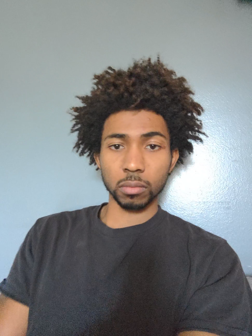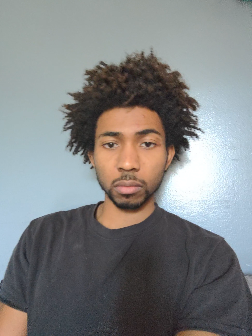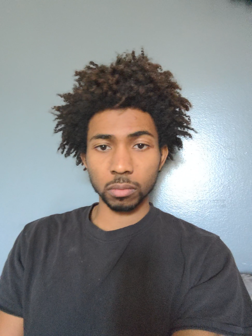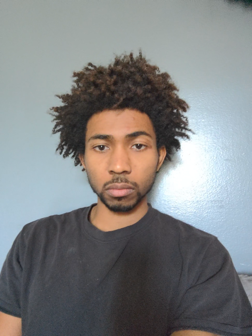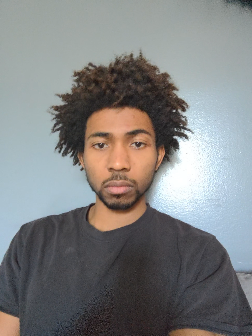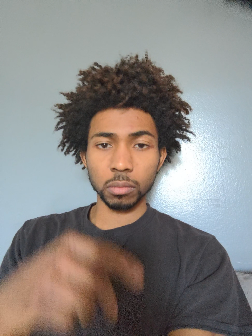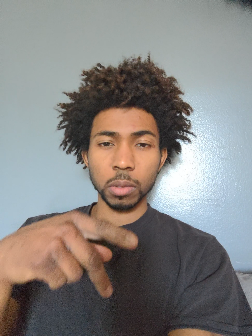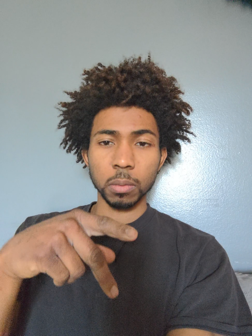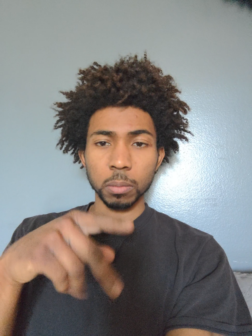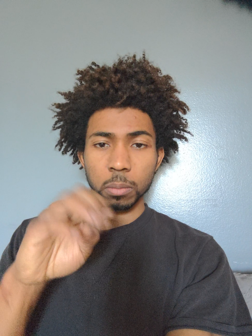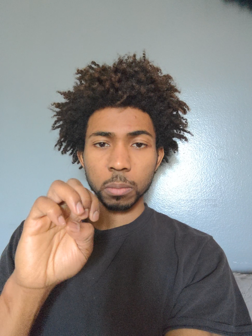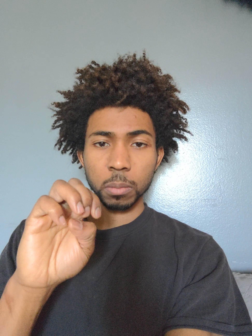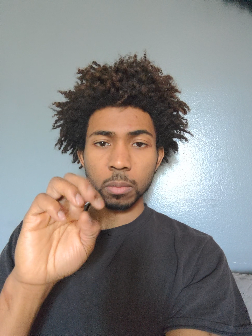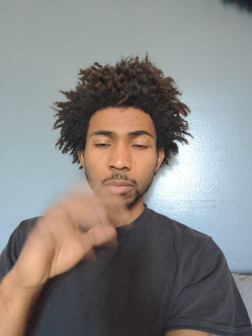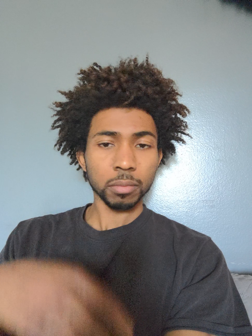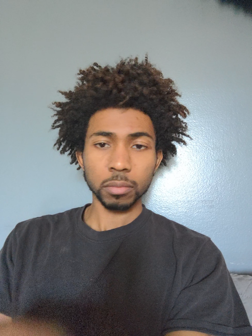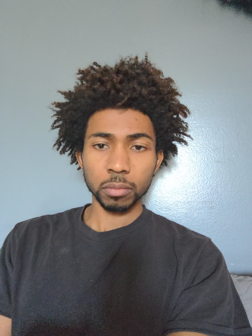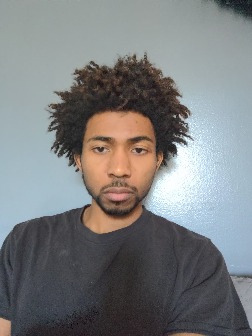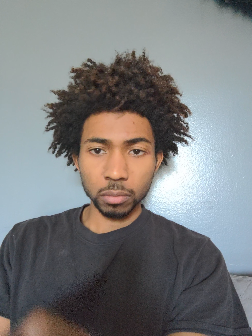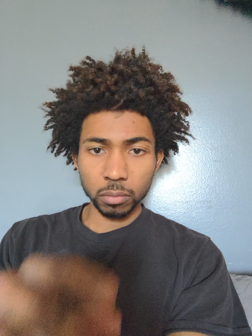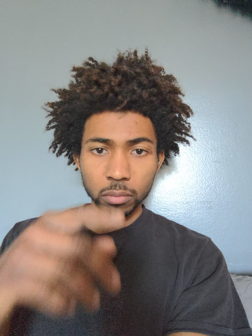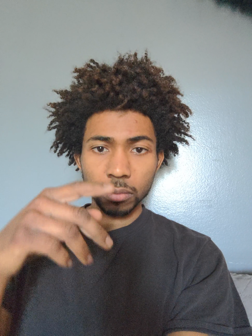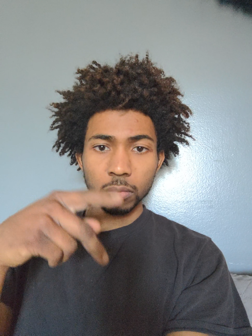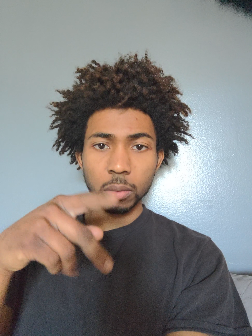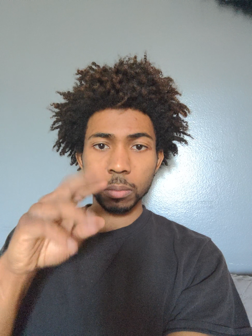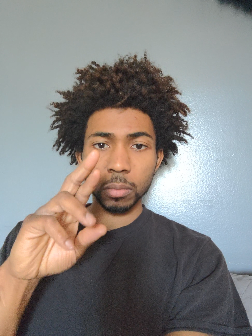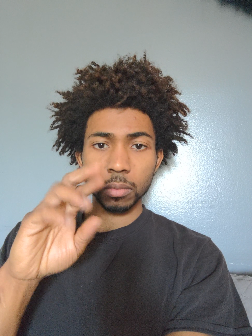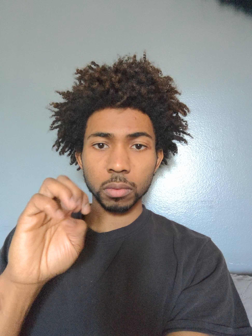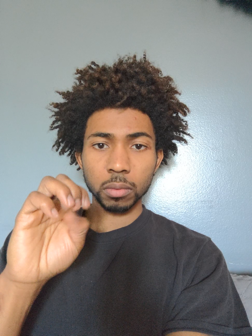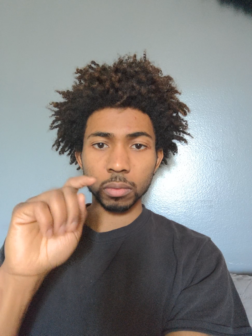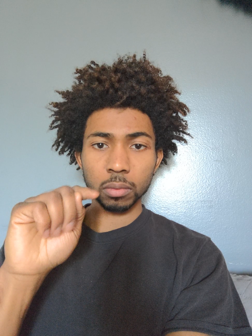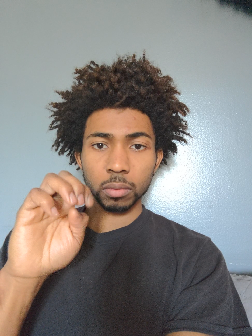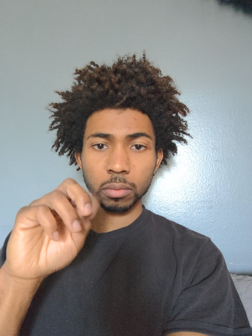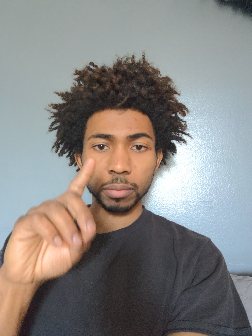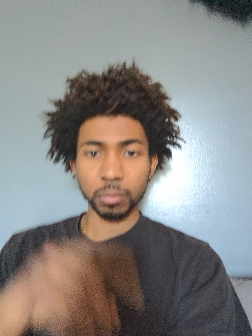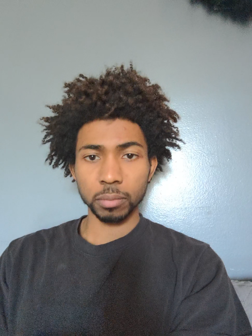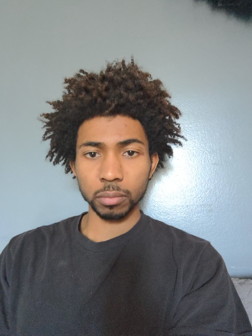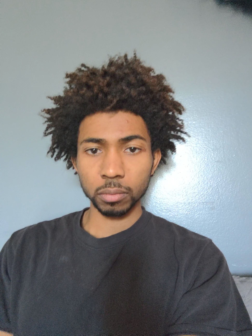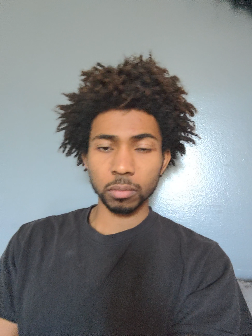pretend